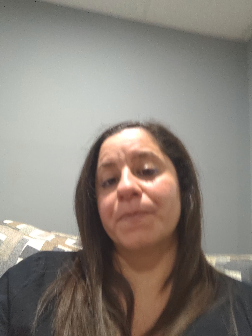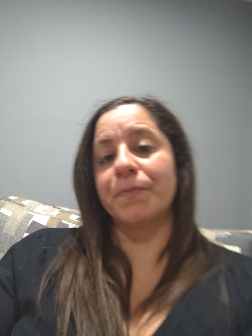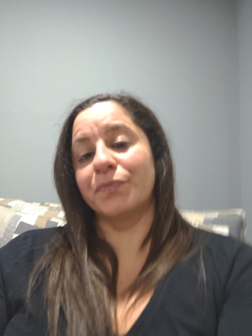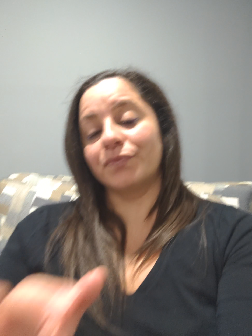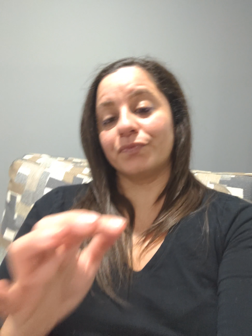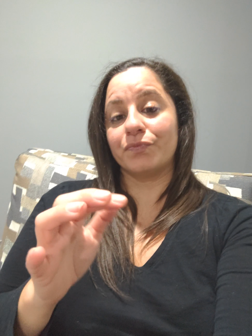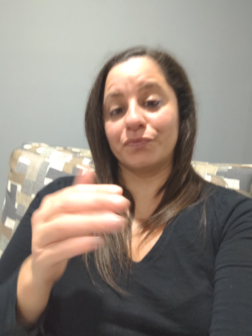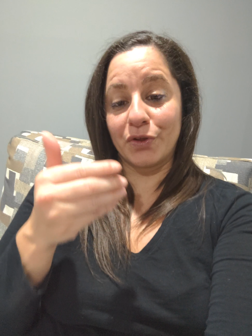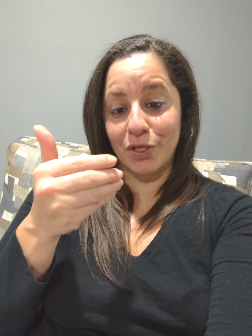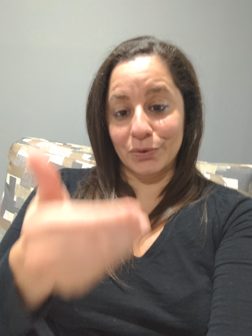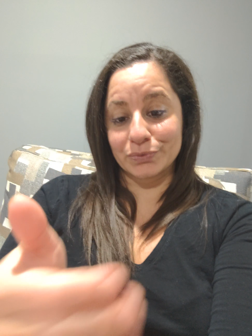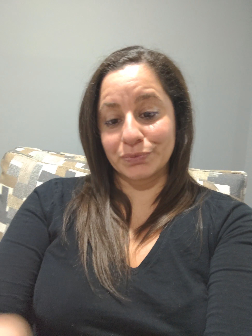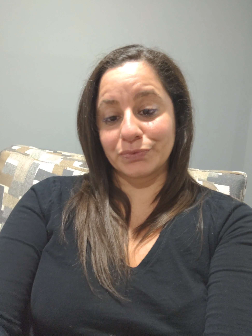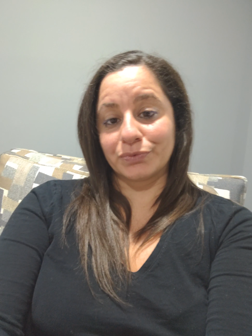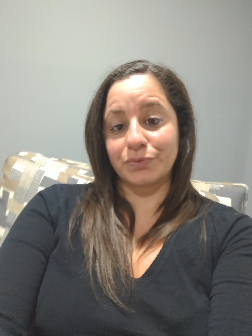close